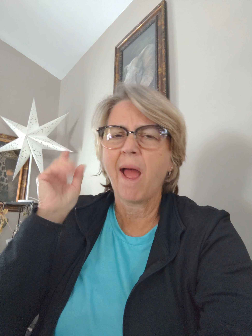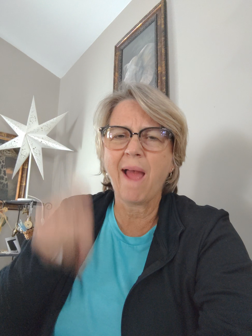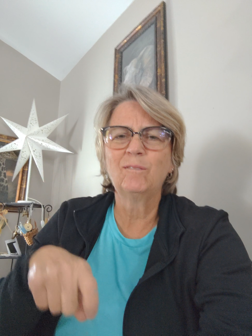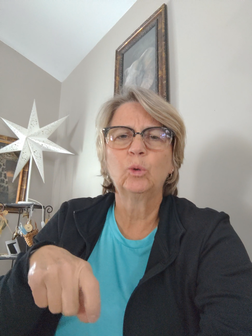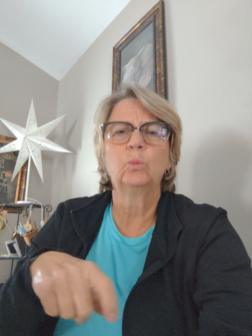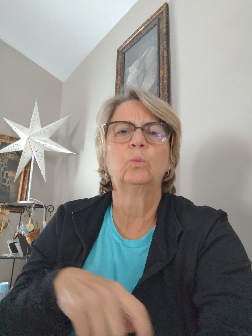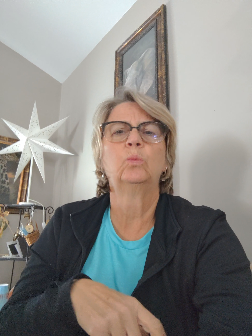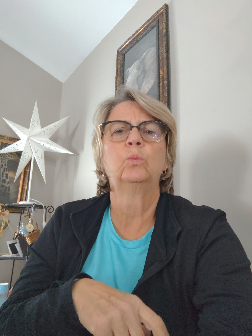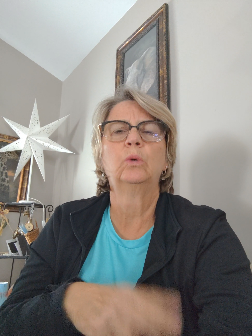have to